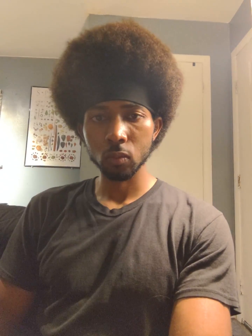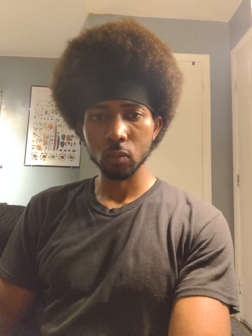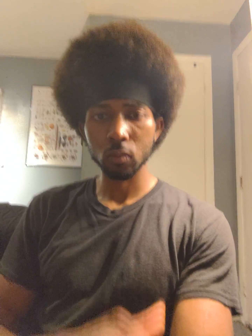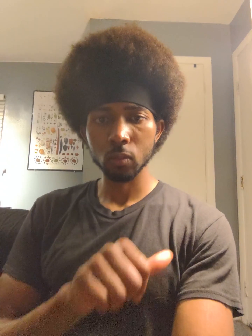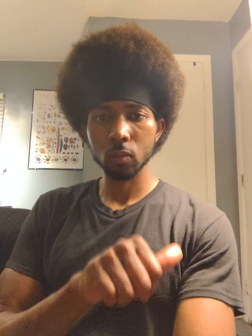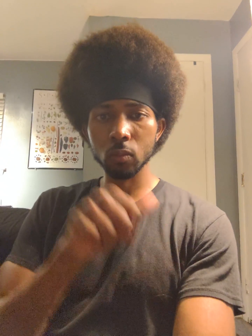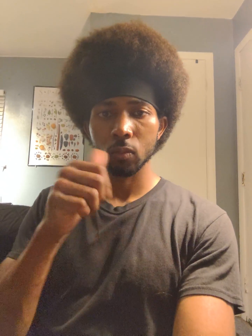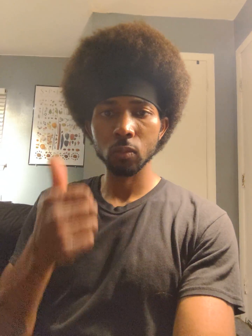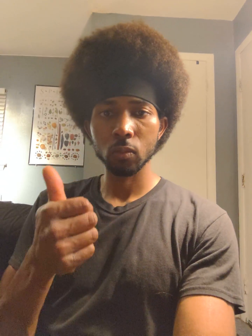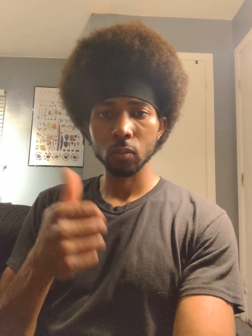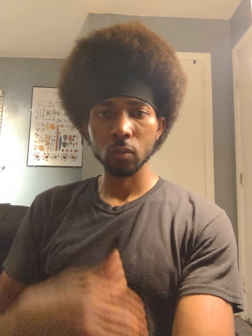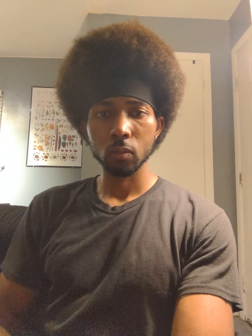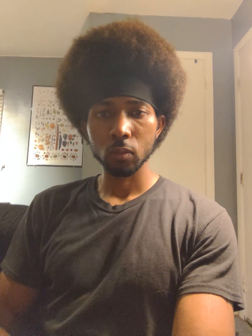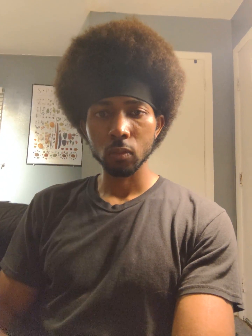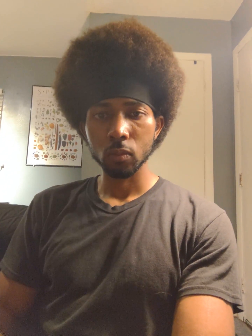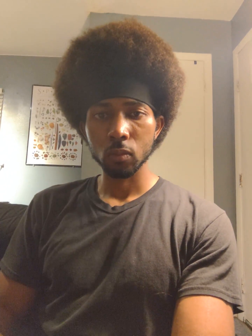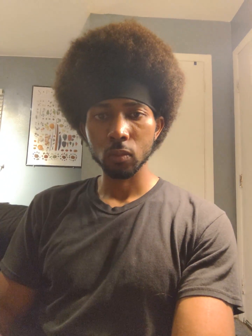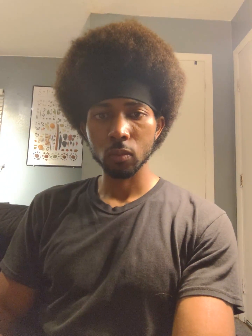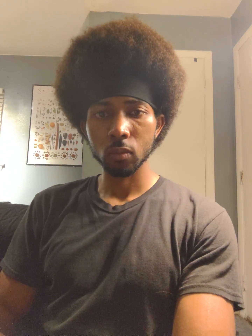other